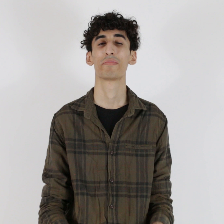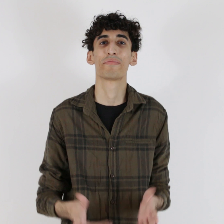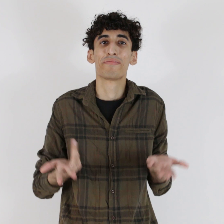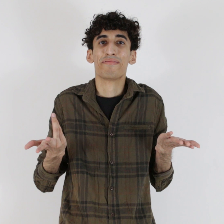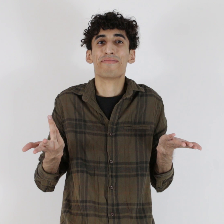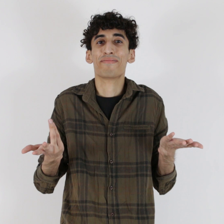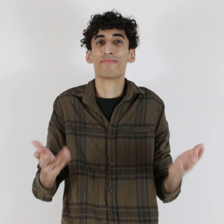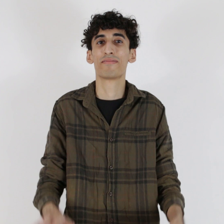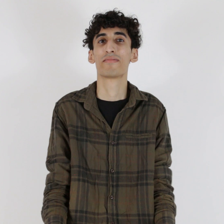surprise